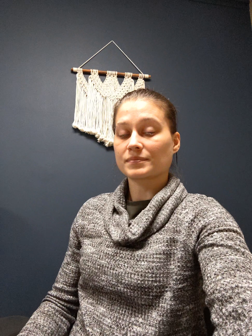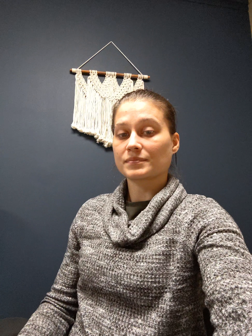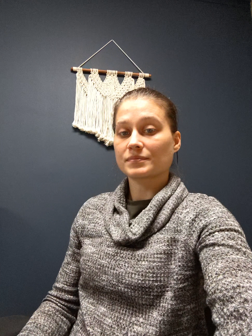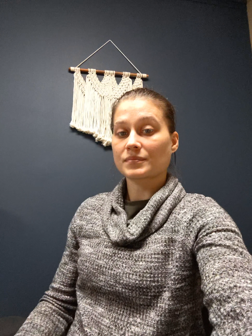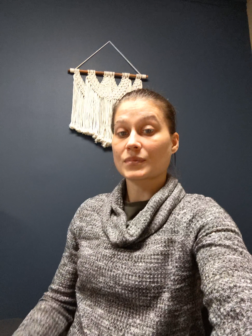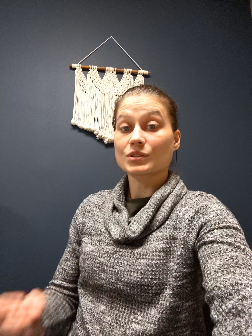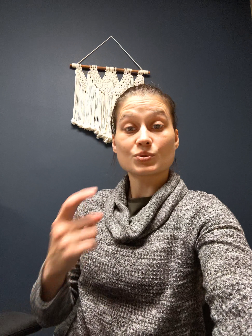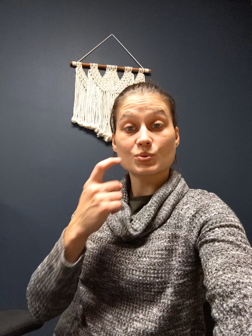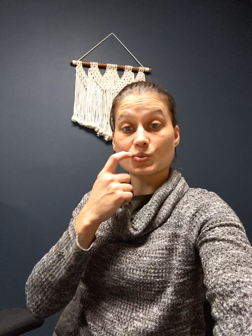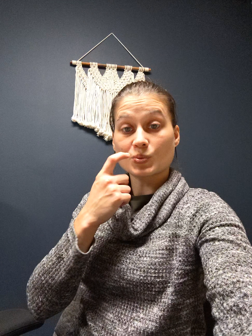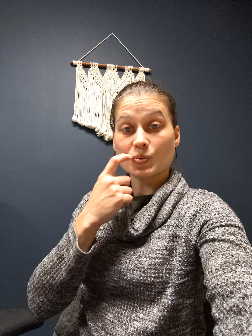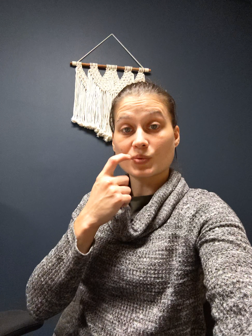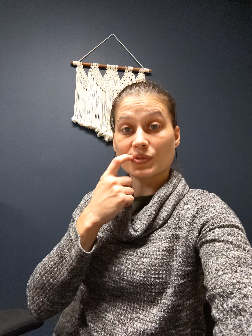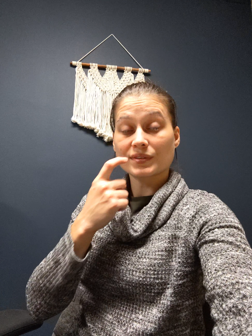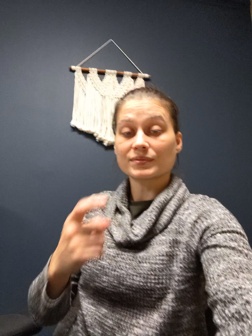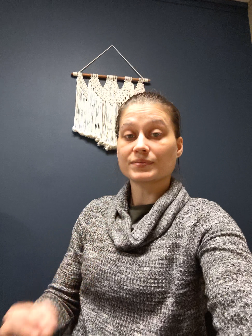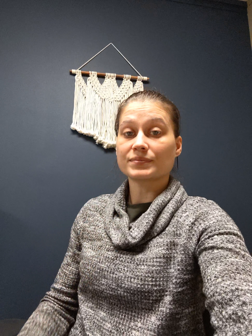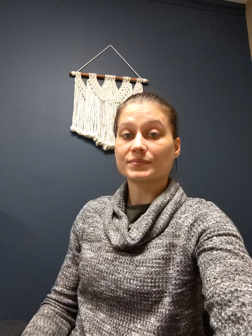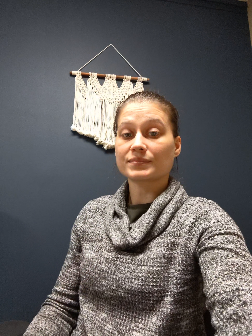tooth